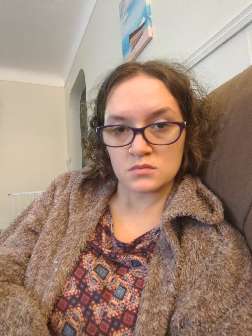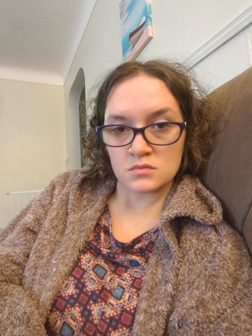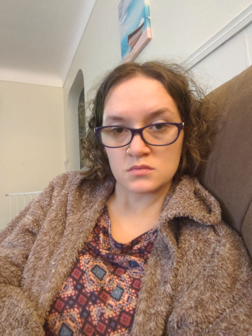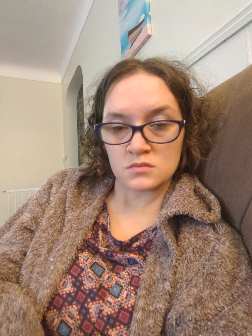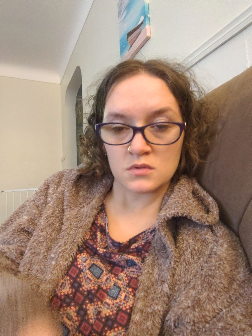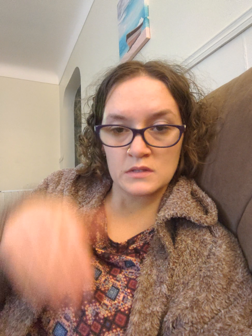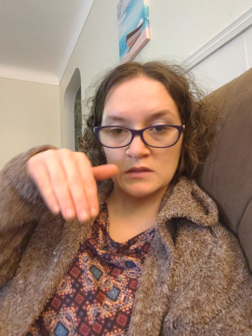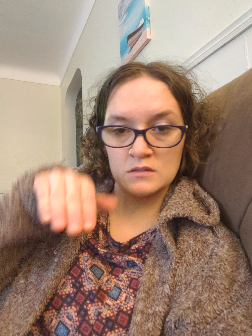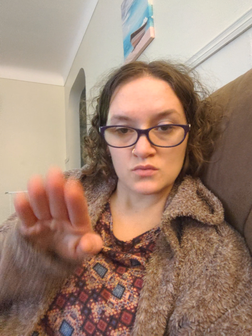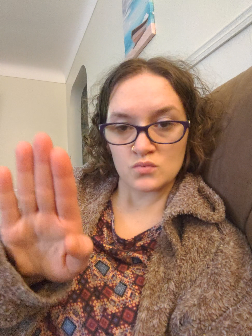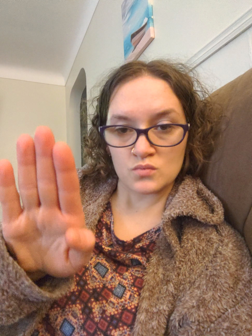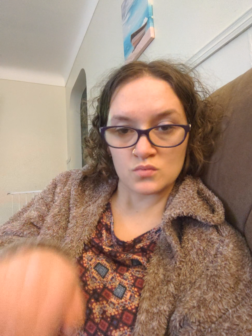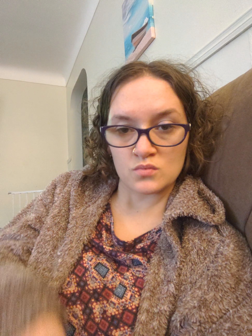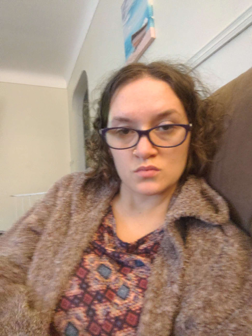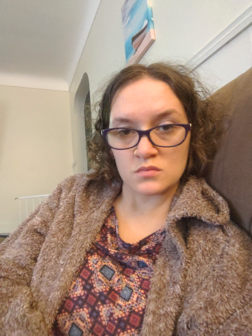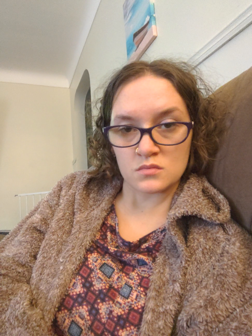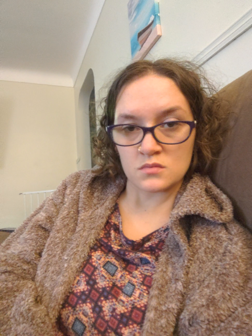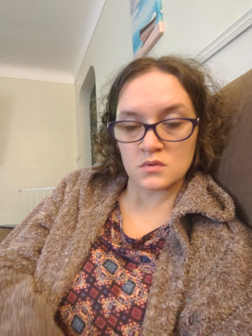into